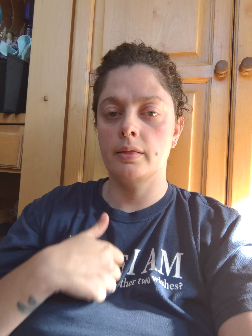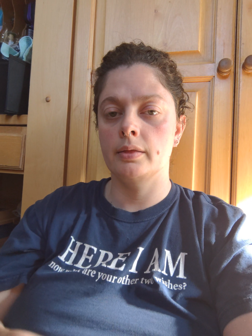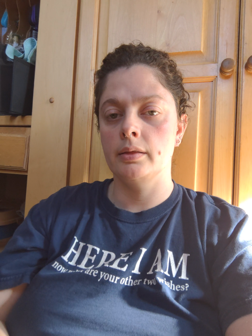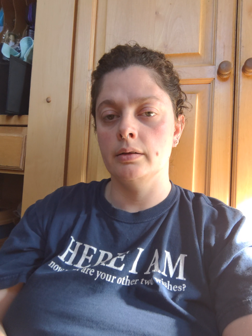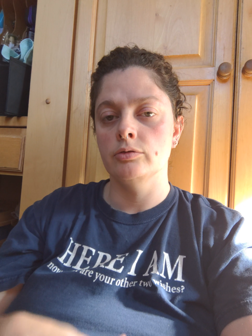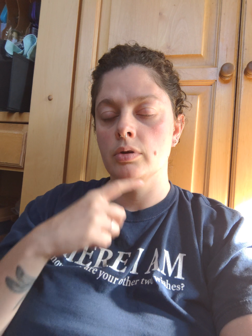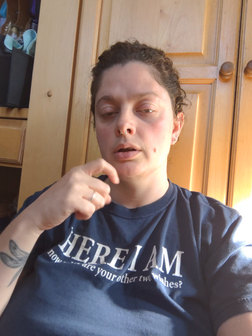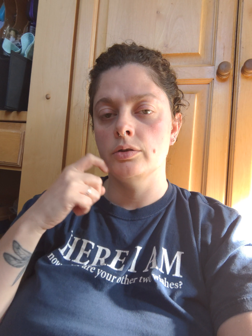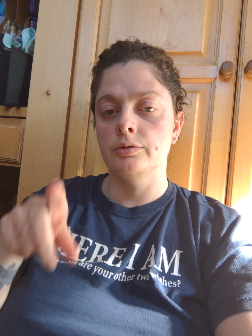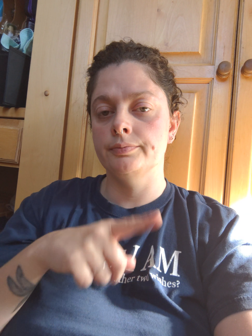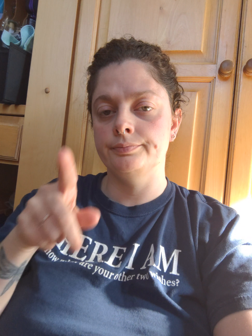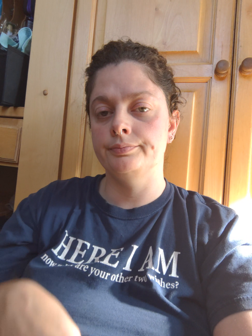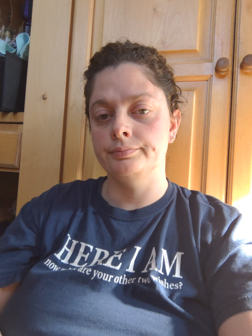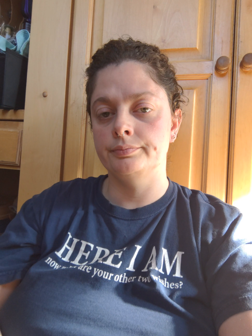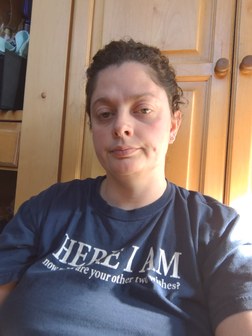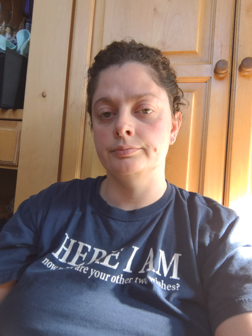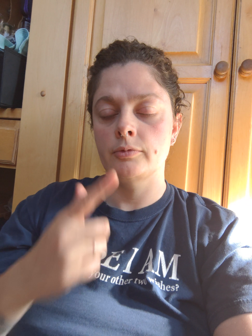dryer